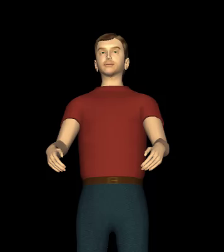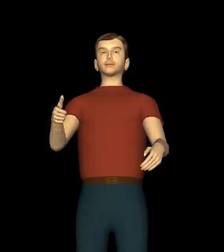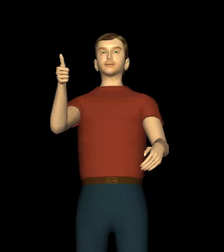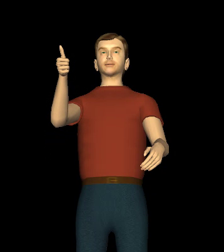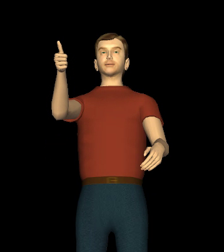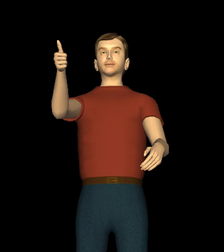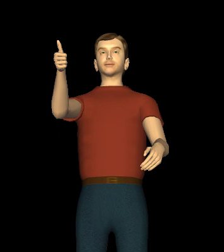1